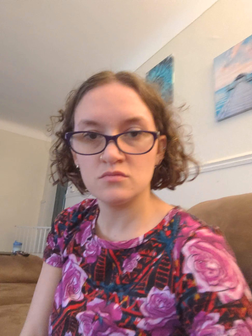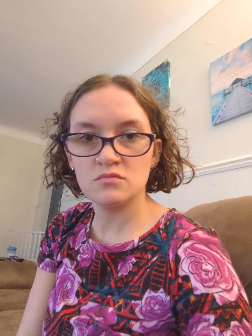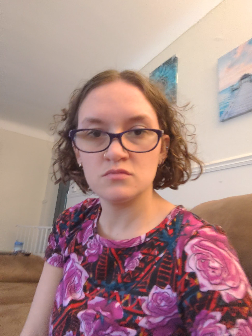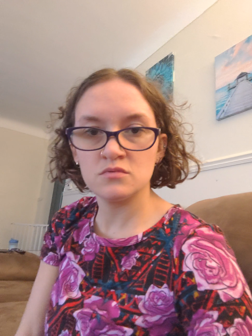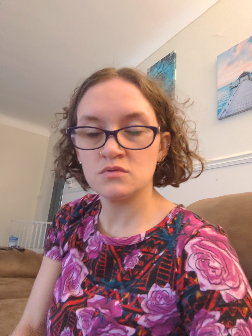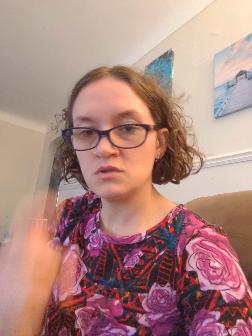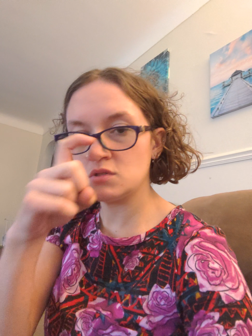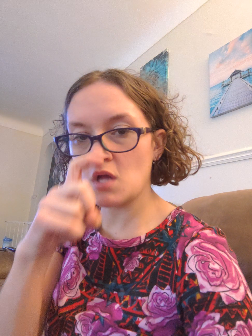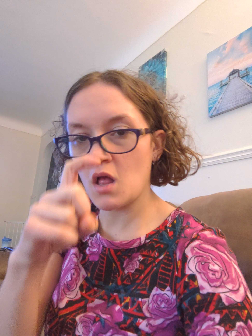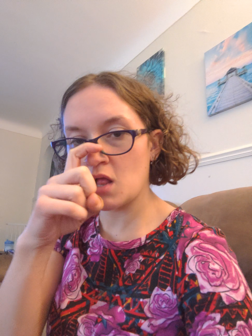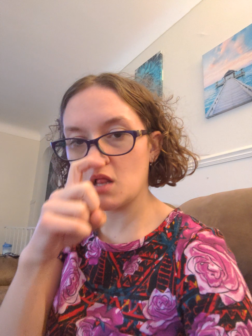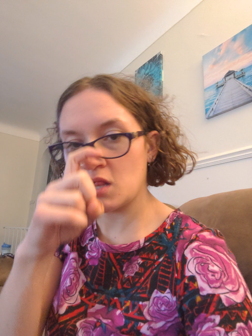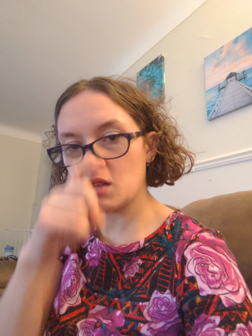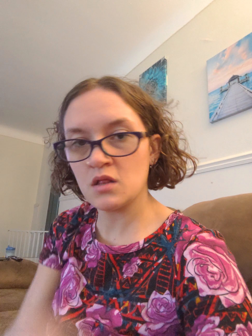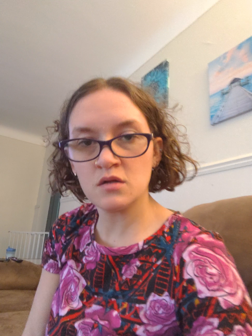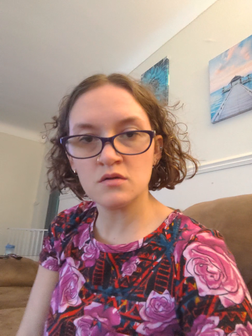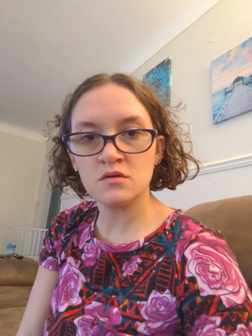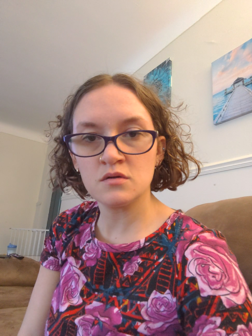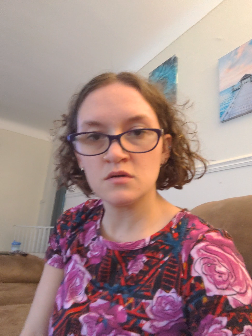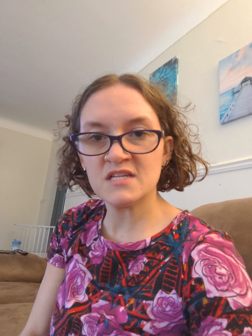doll